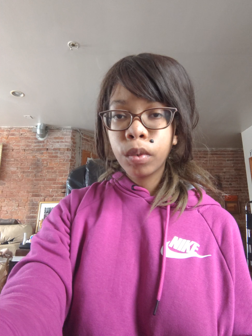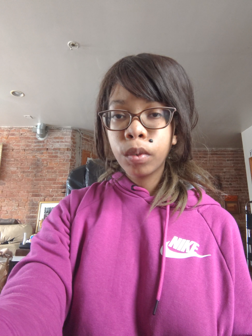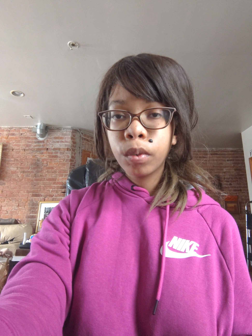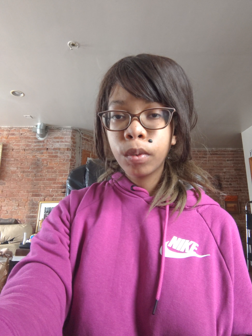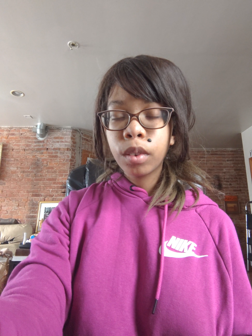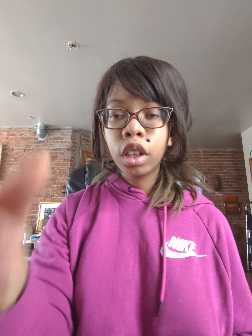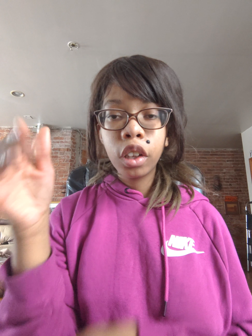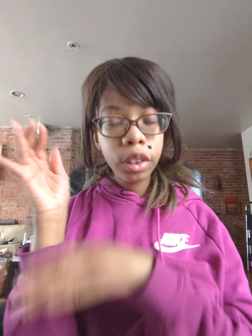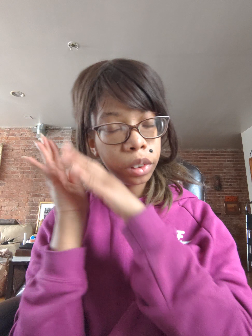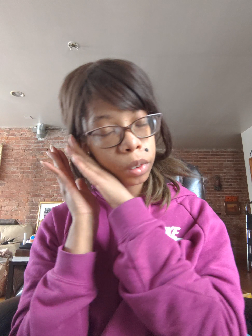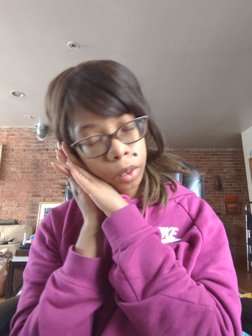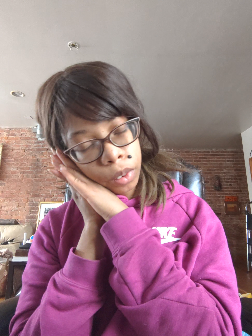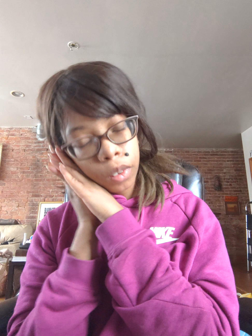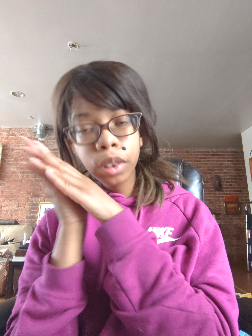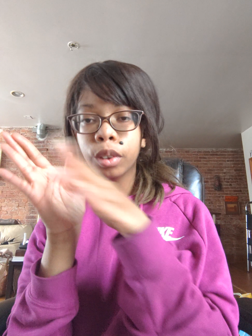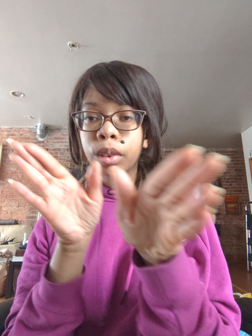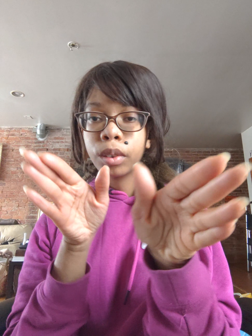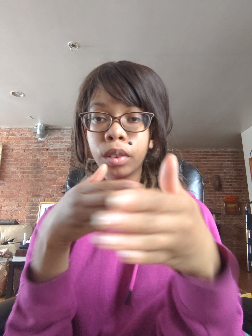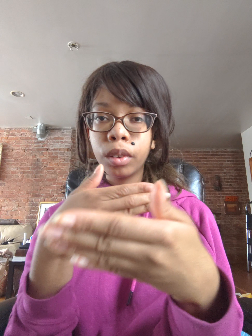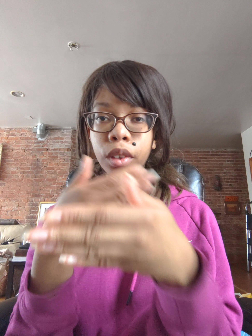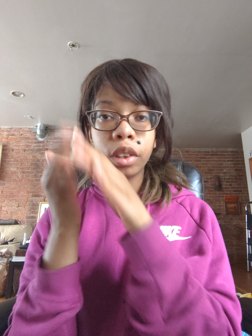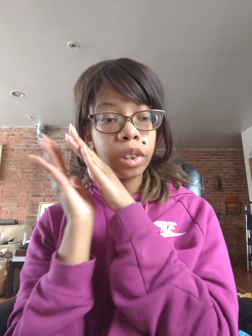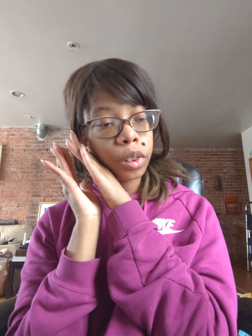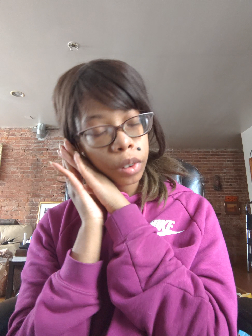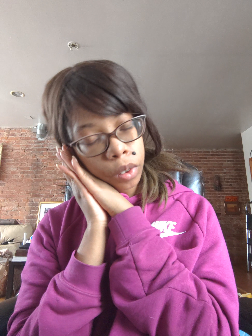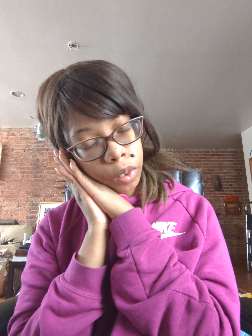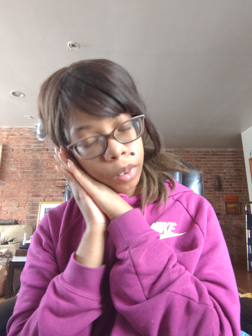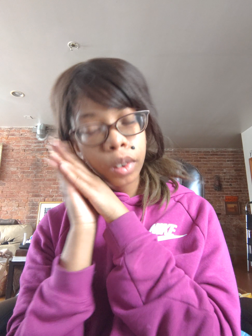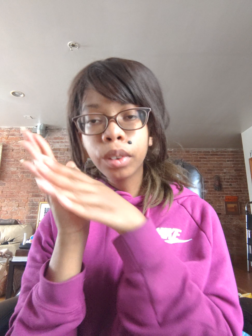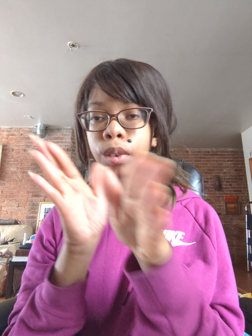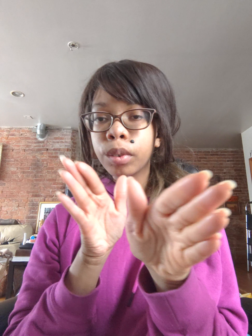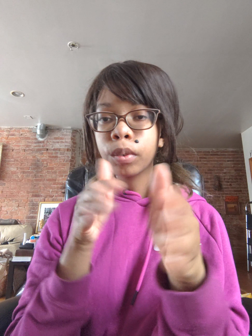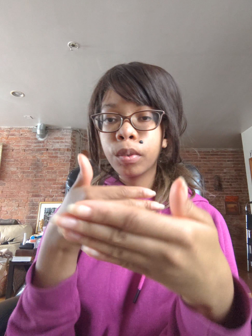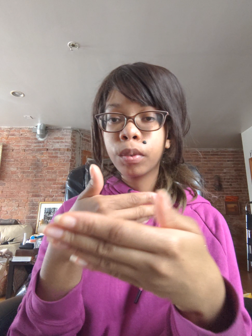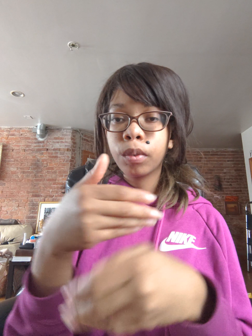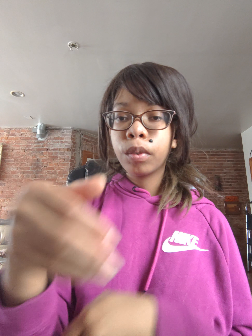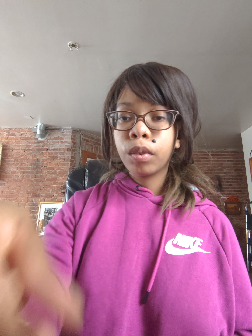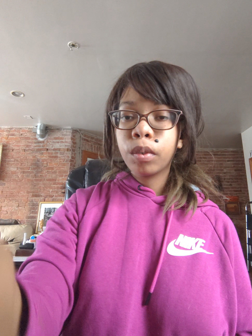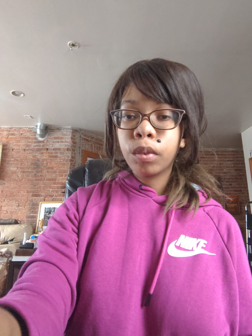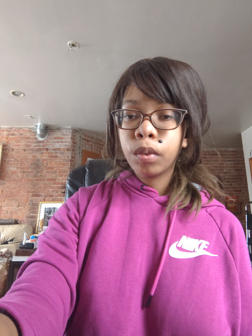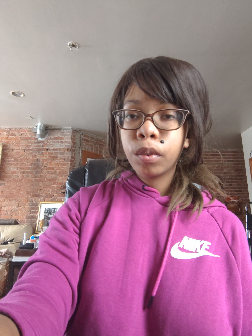bedroom